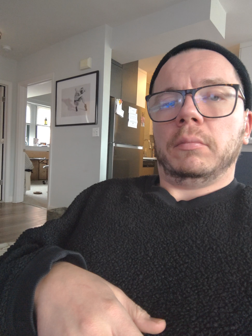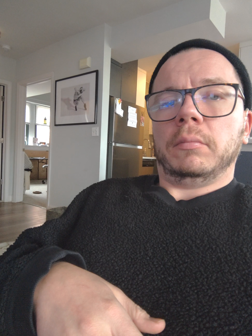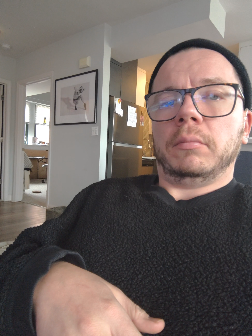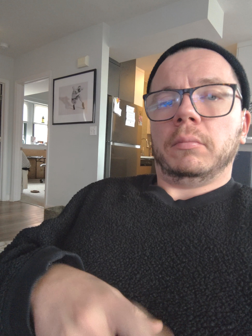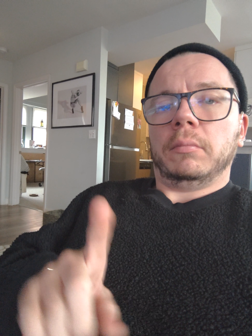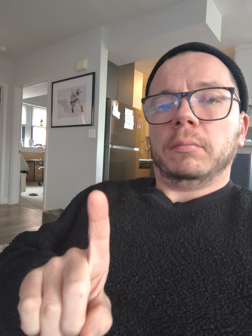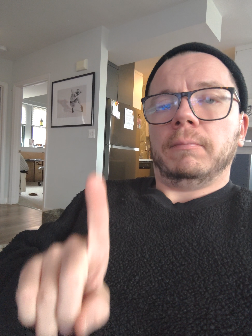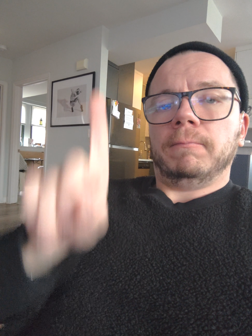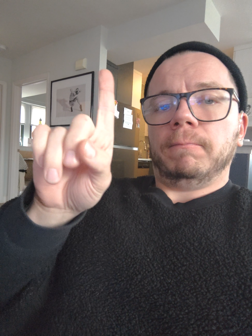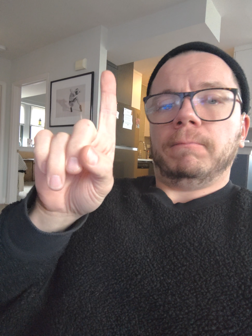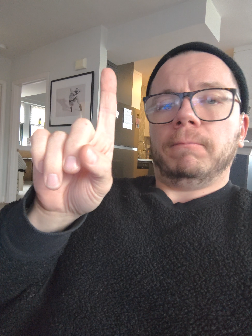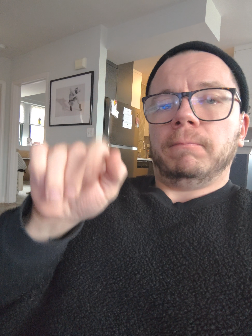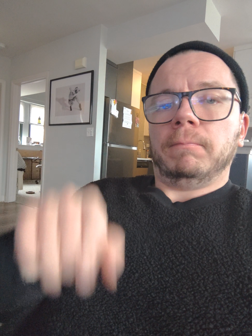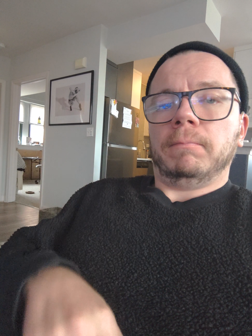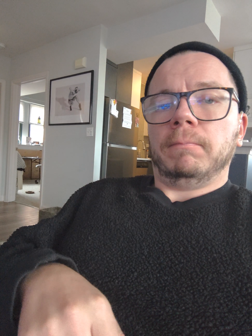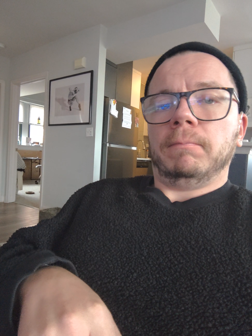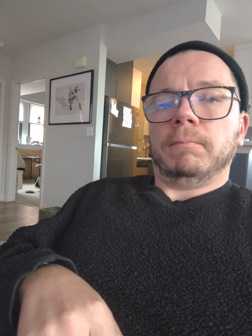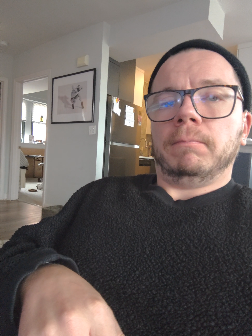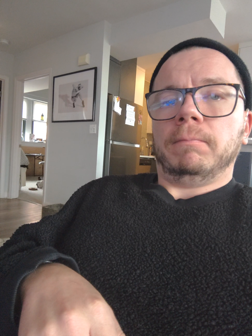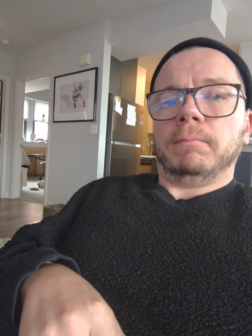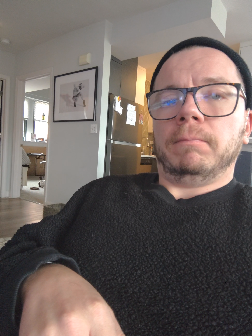up